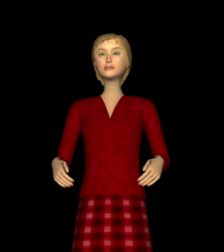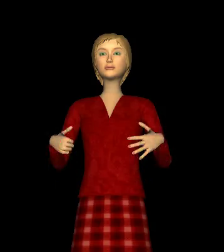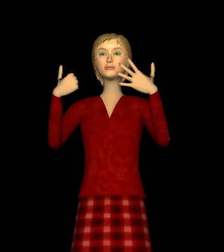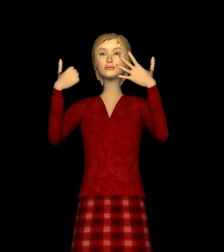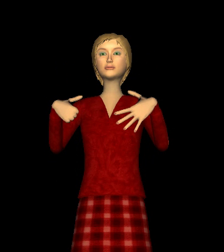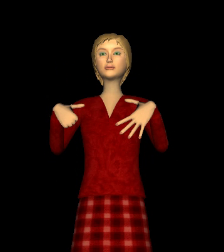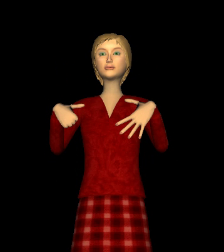16